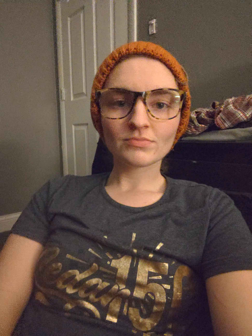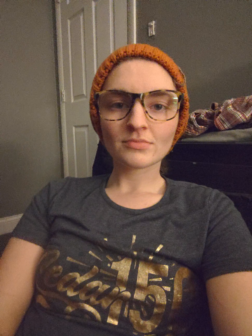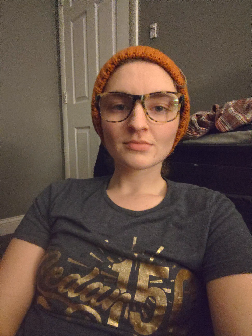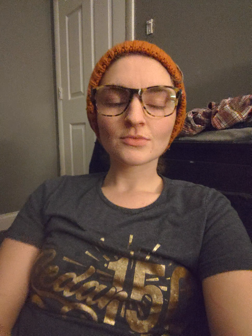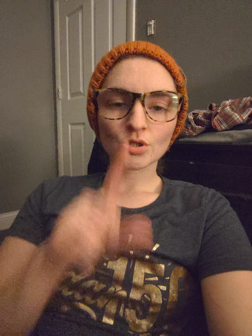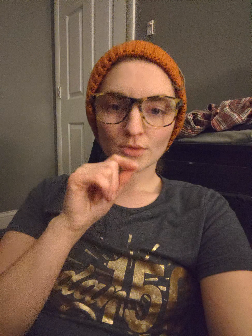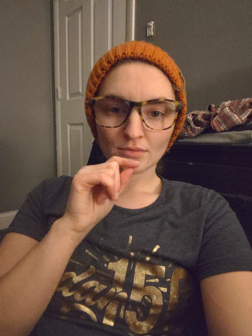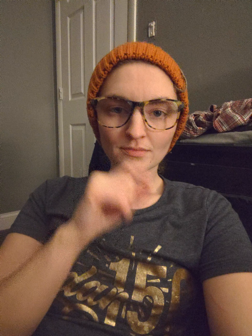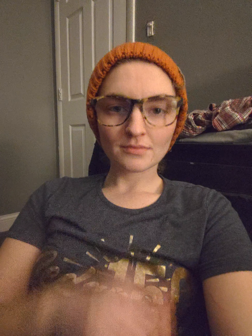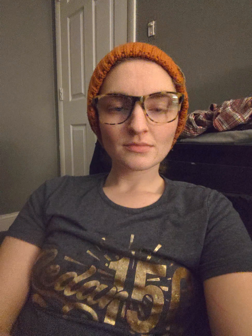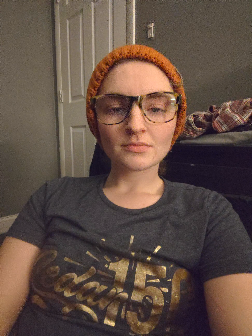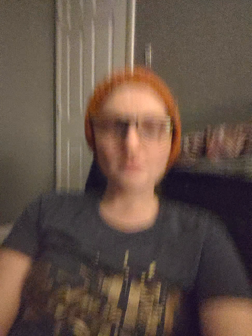bird